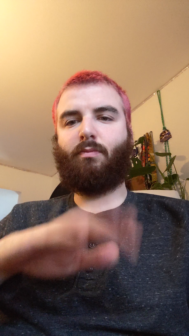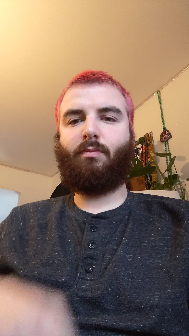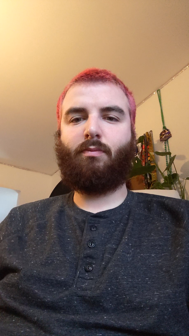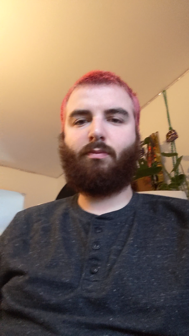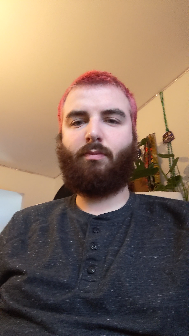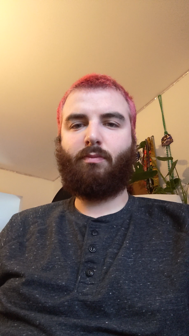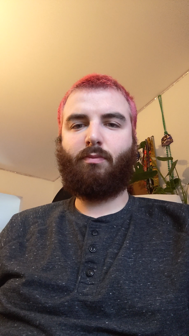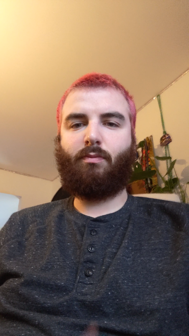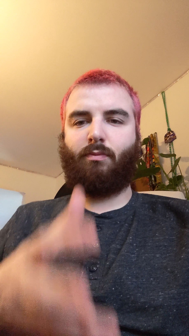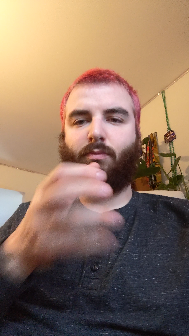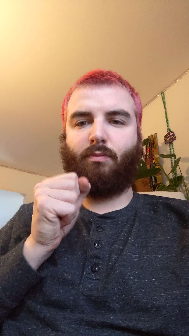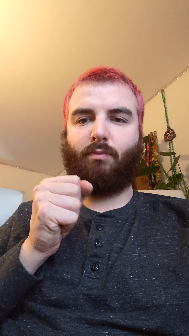get